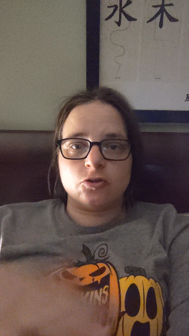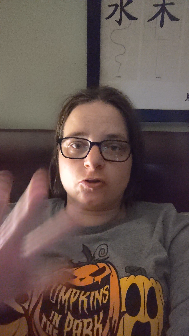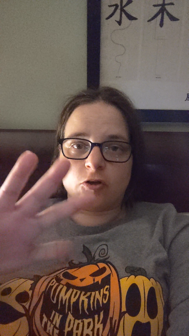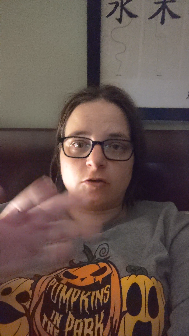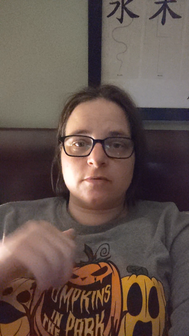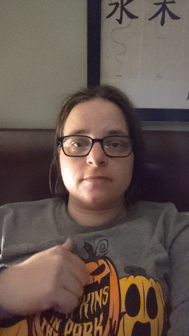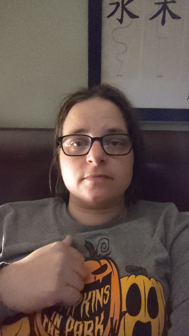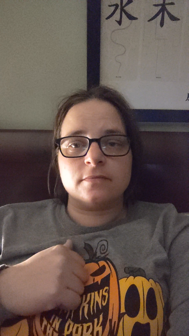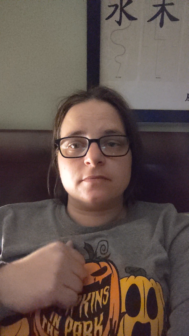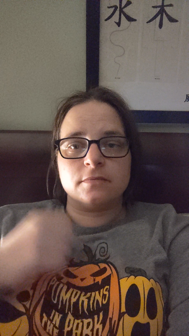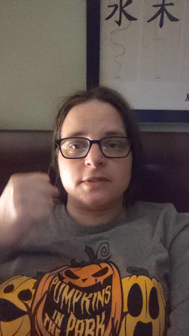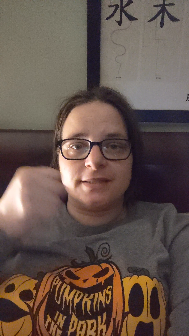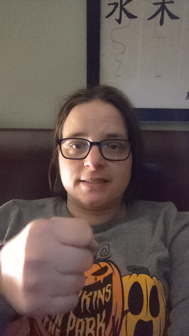hit